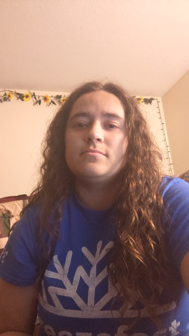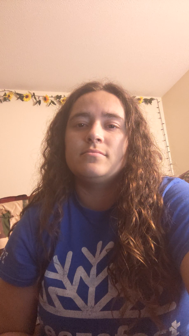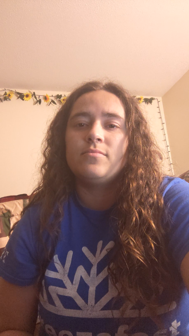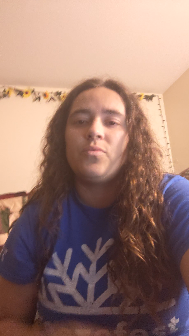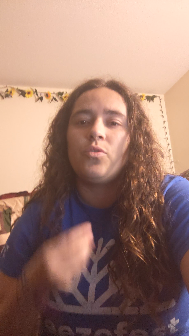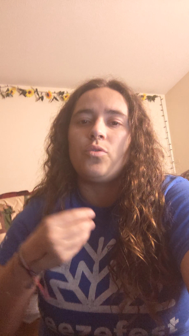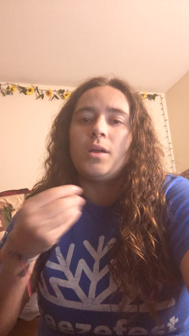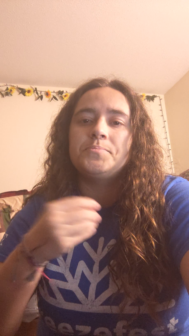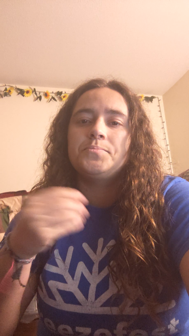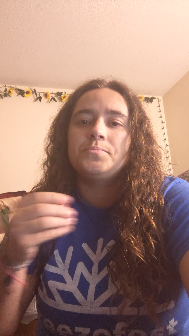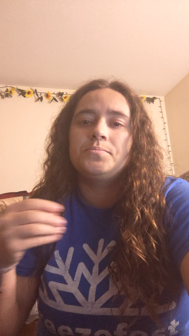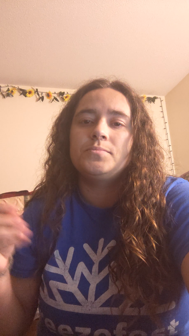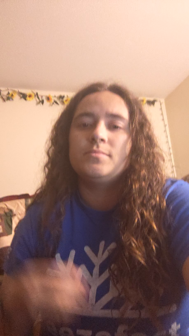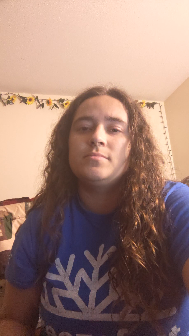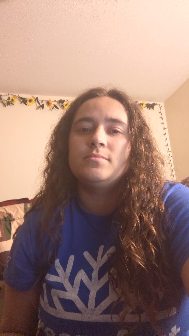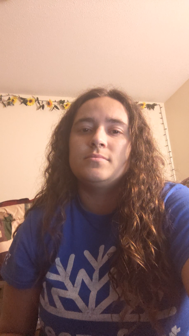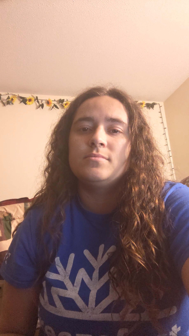shopping